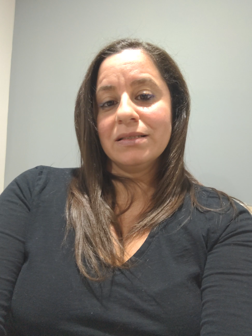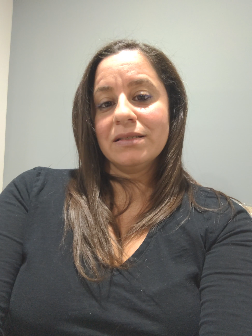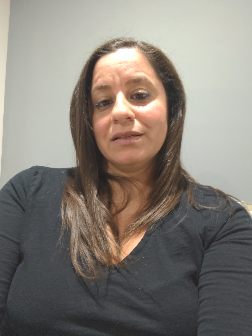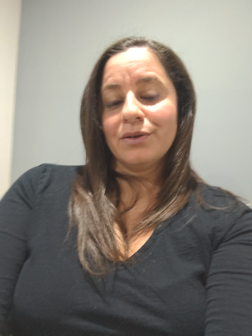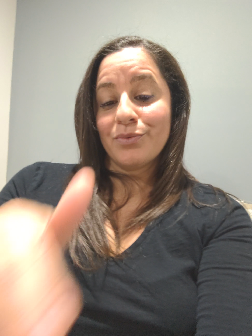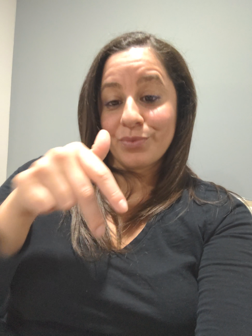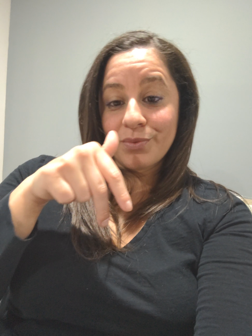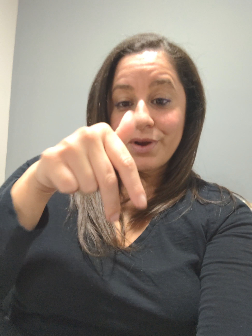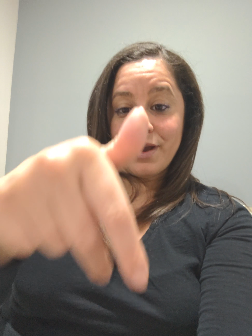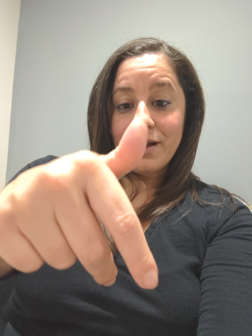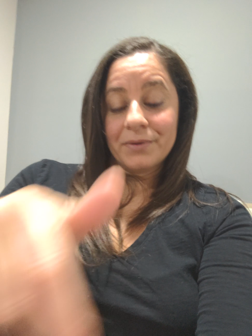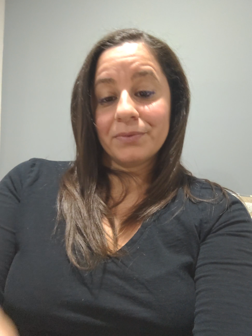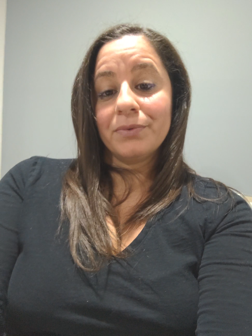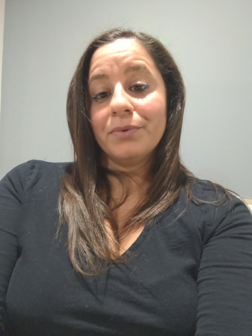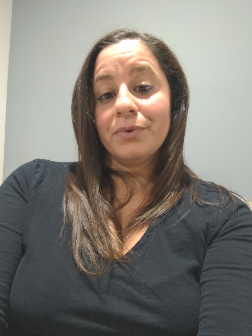ride